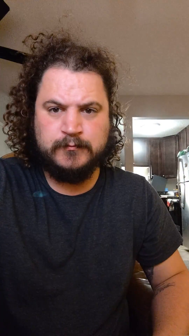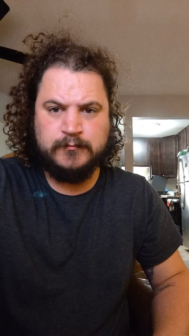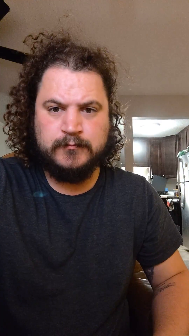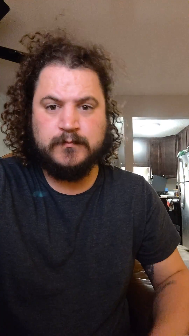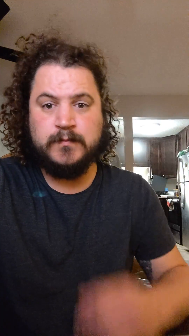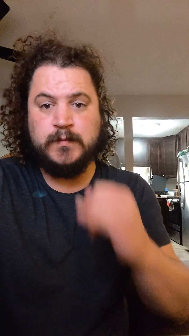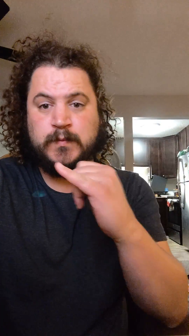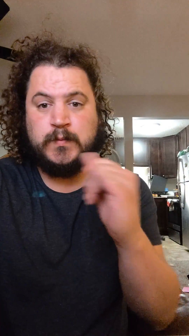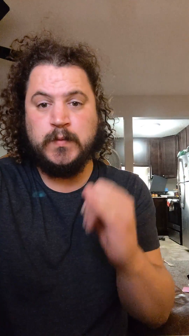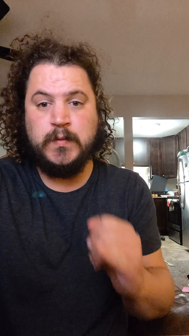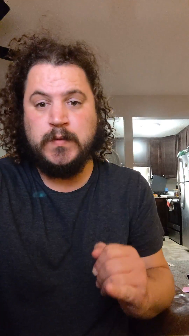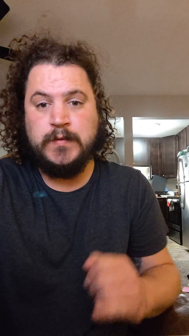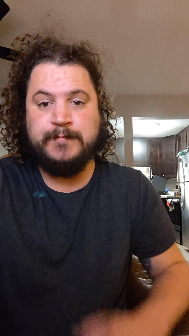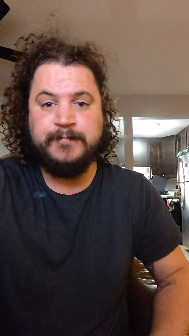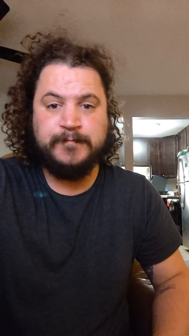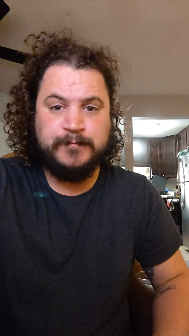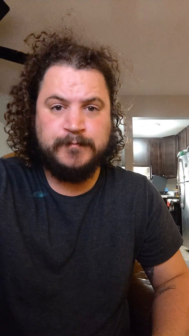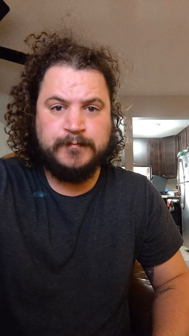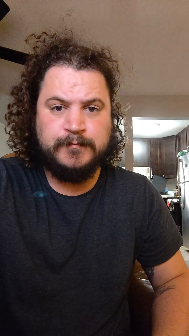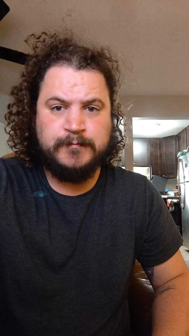draw